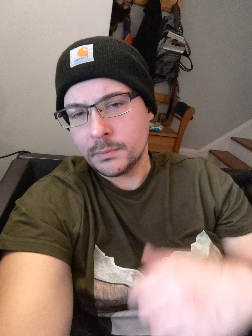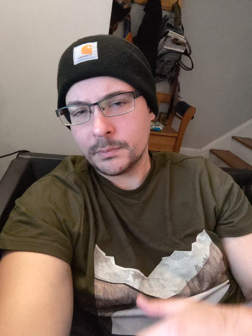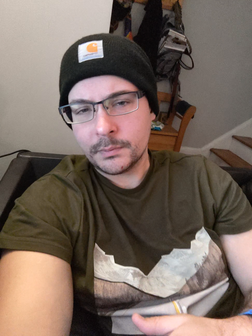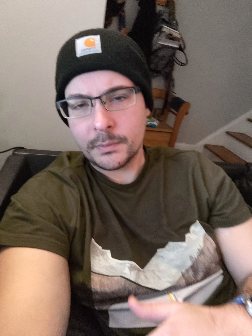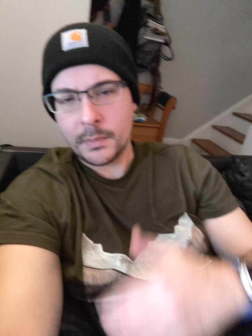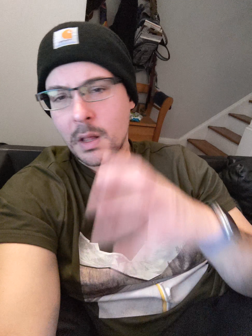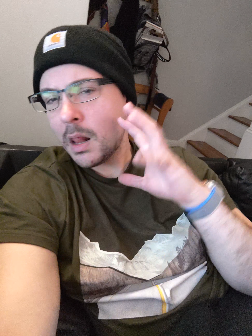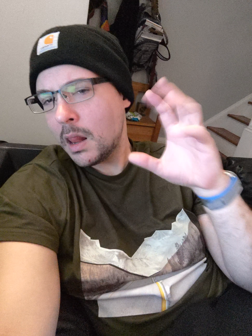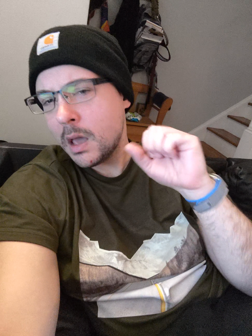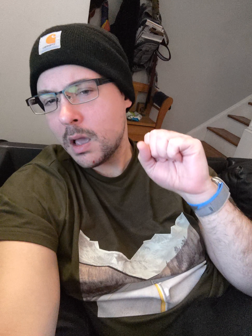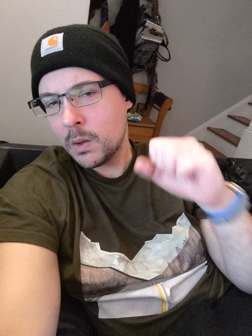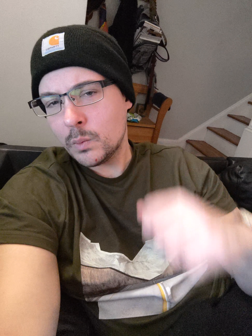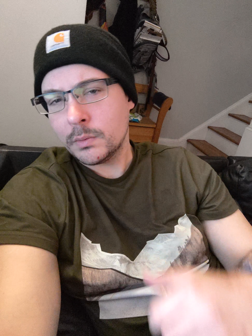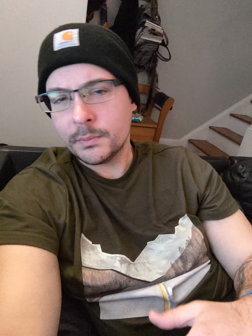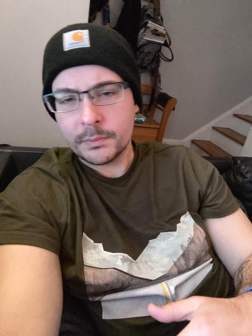loud